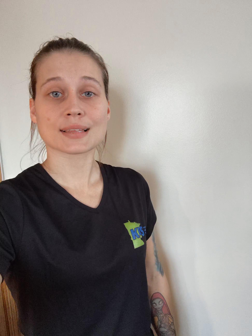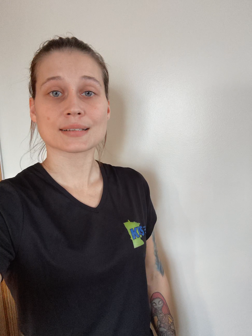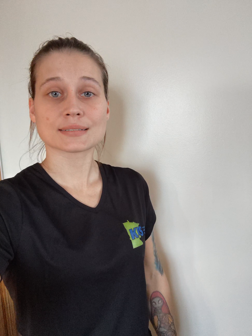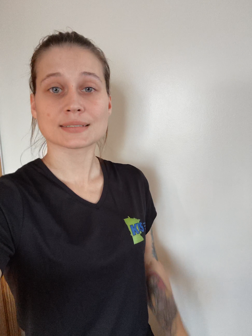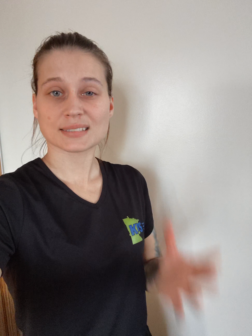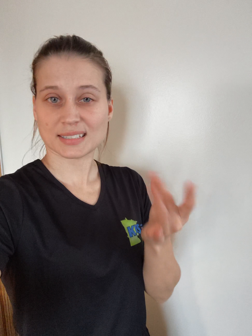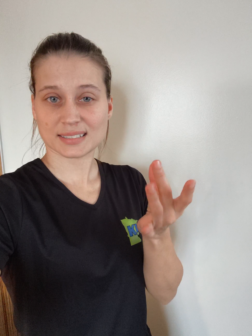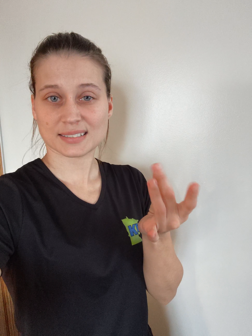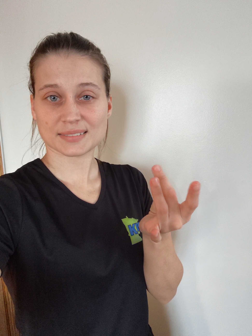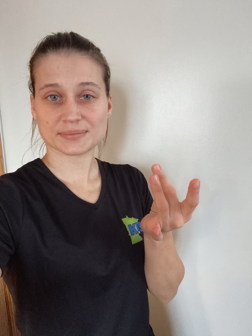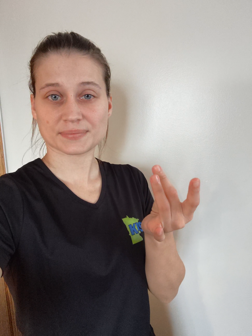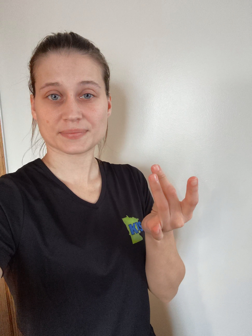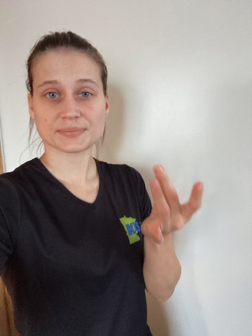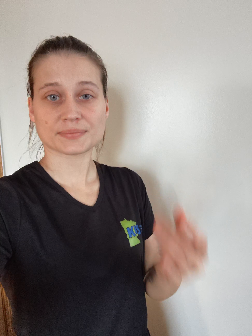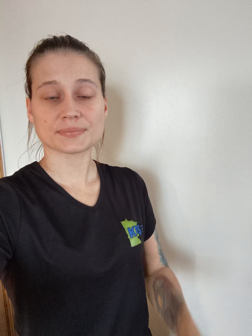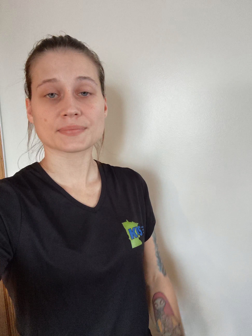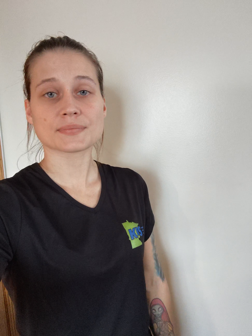sticky